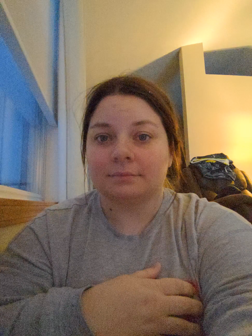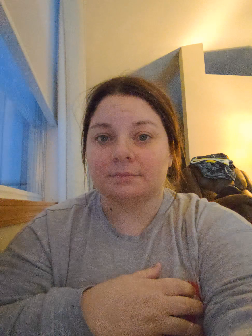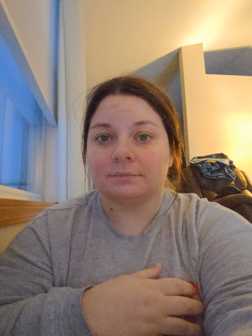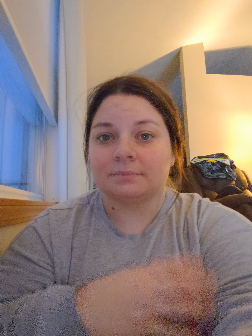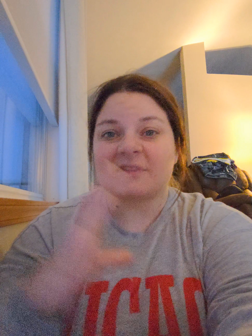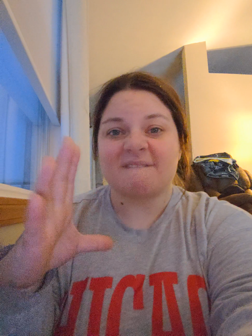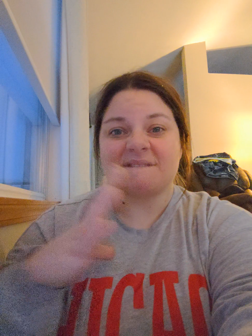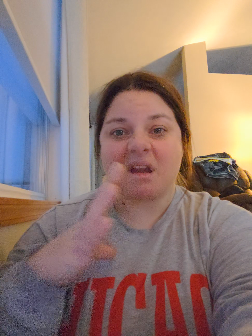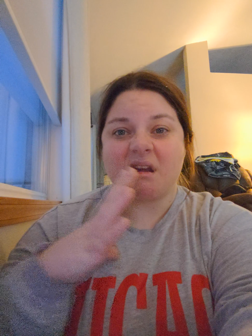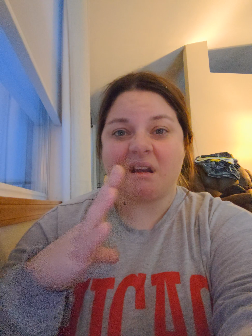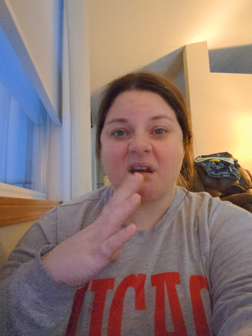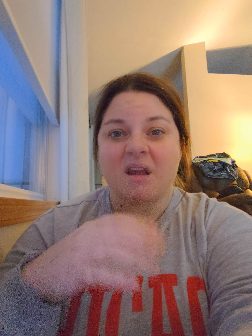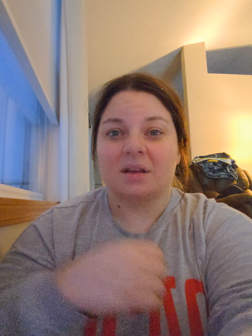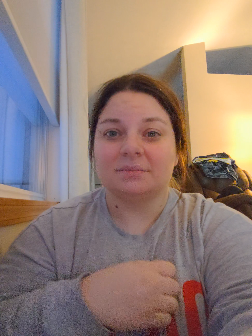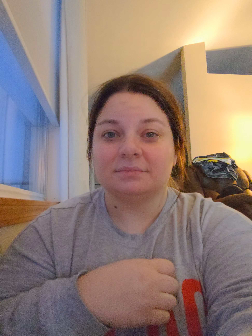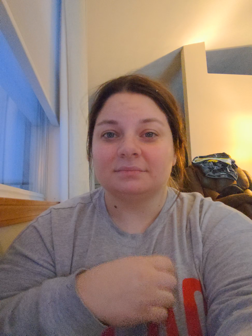fine